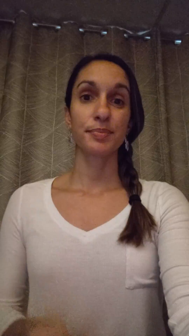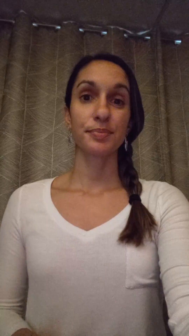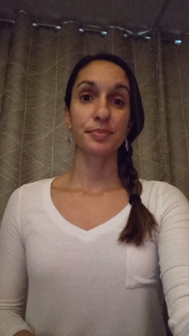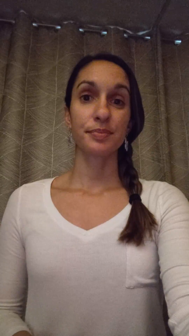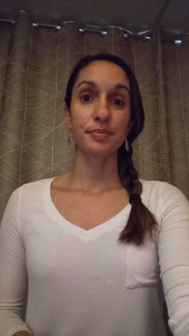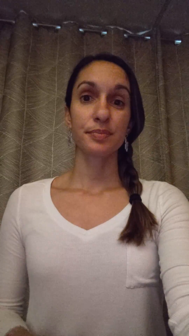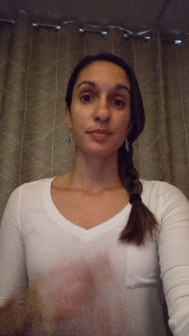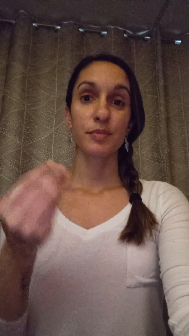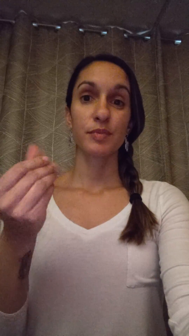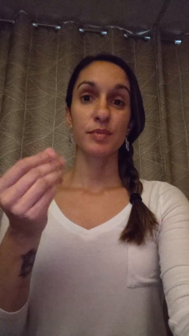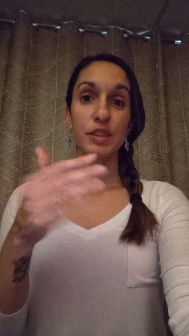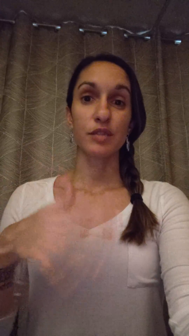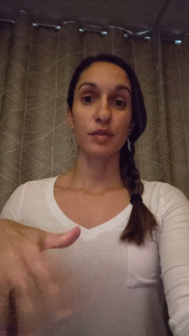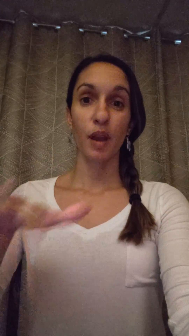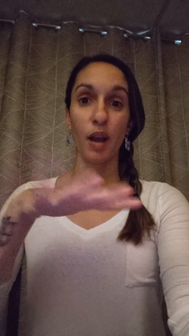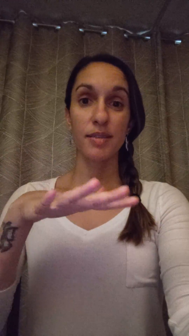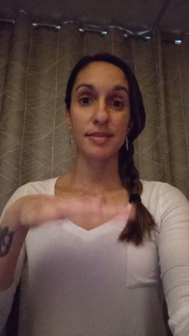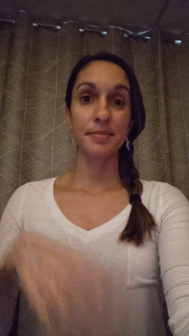garden